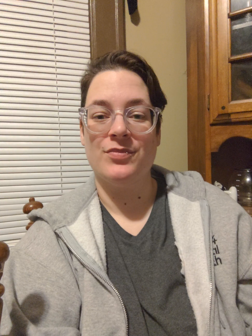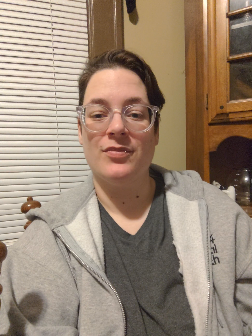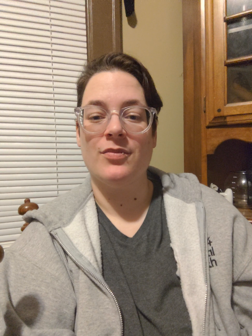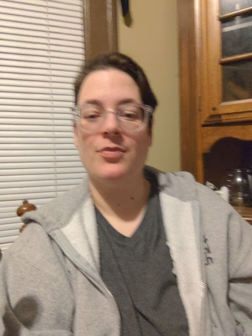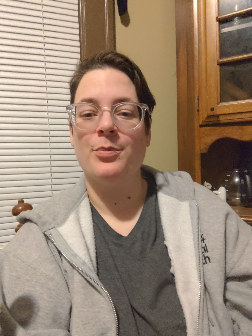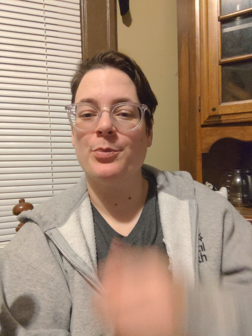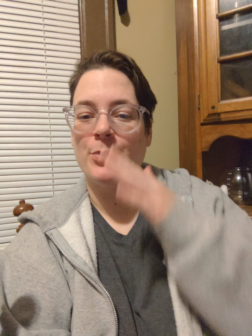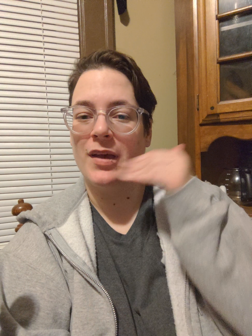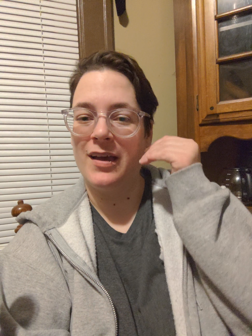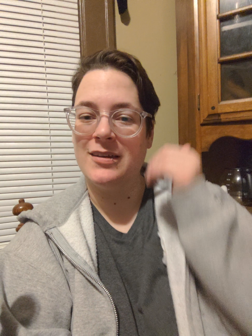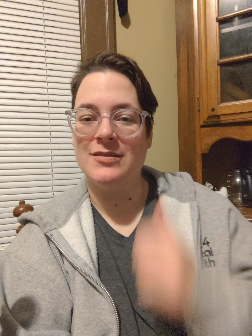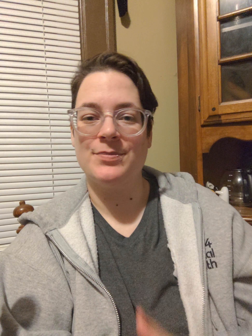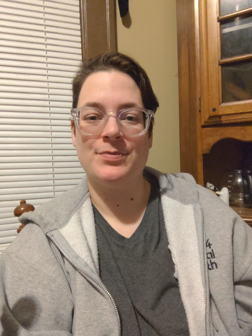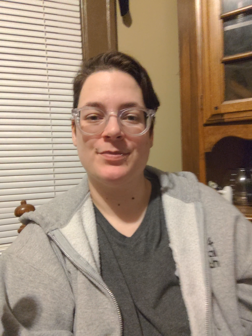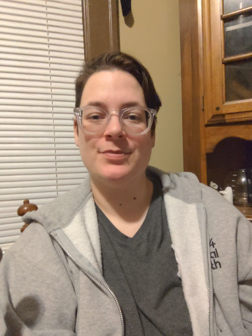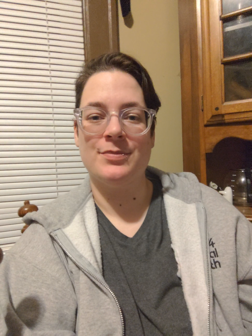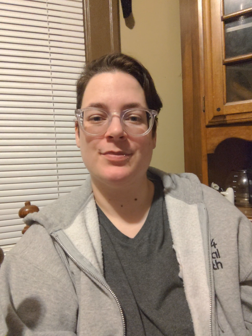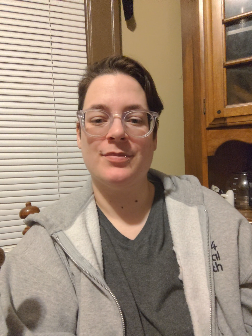smile